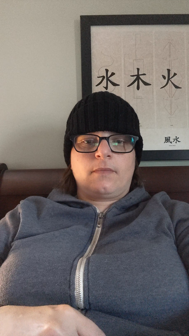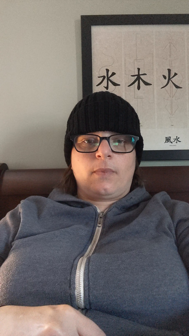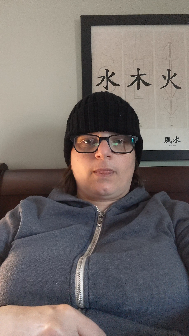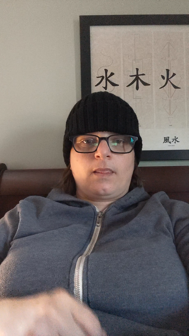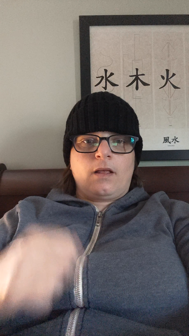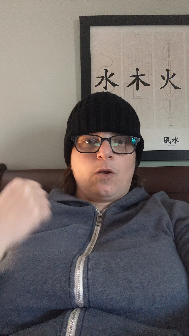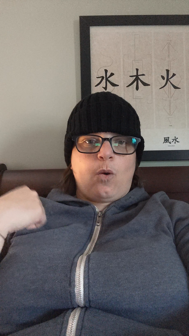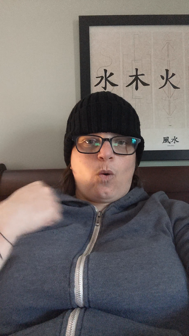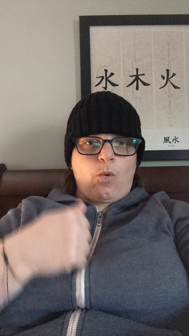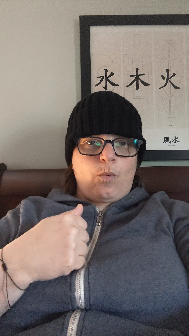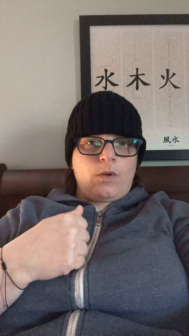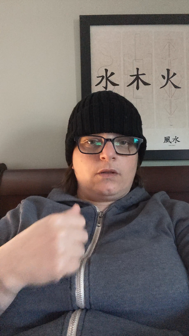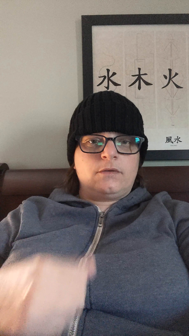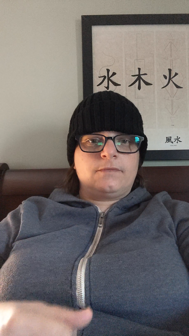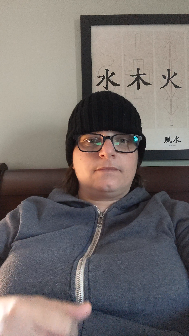coats